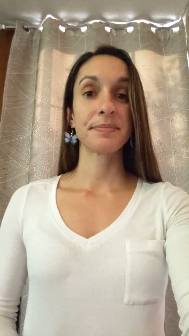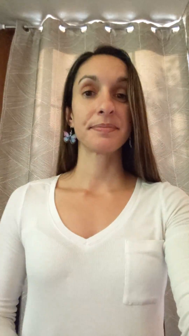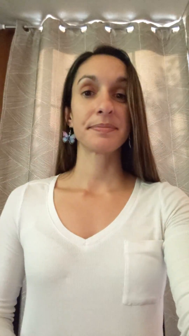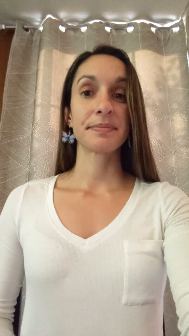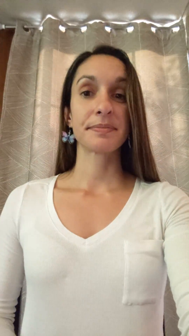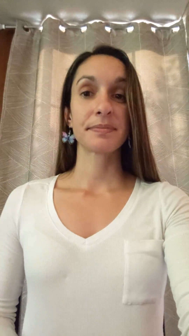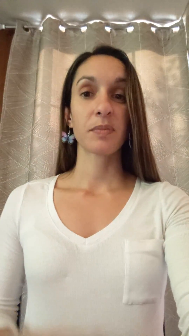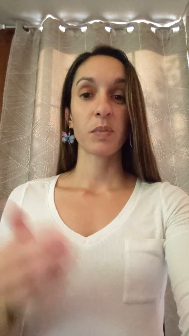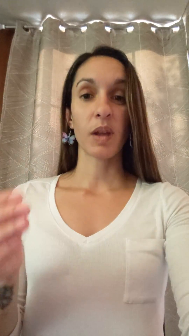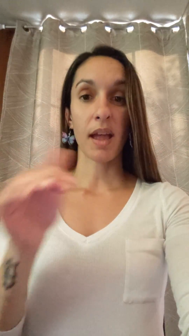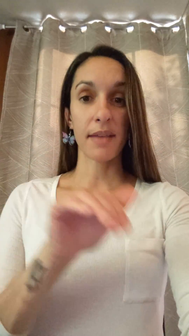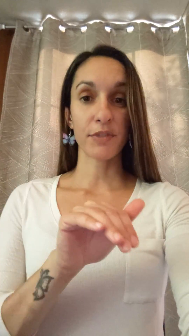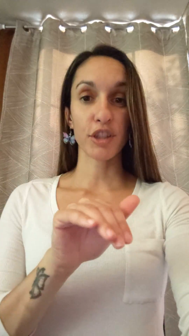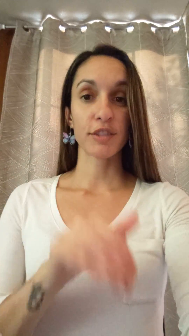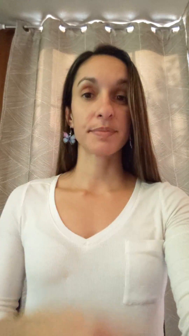cover